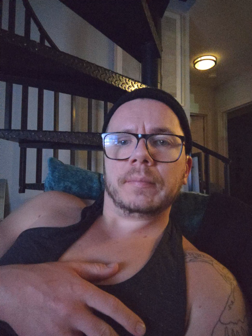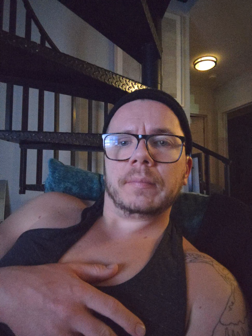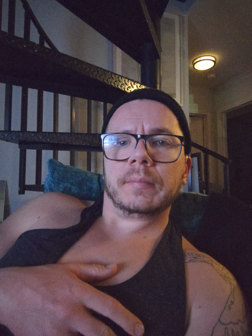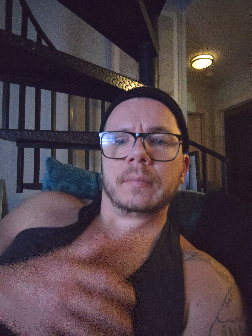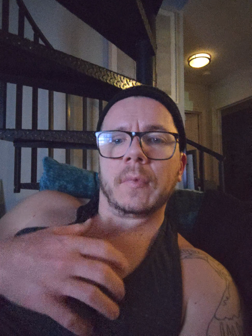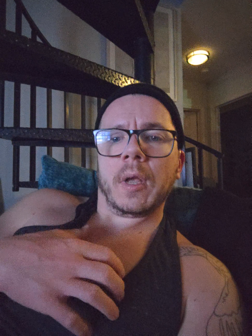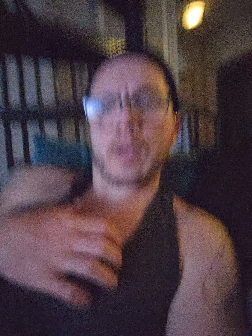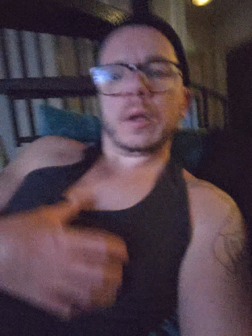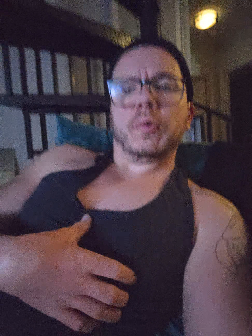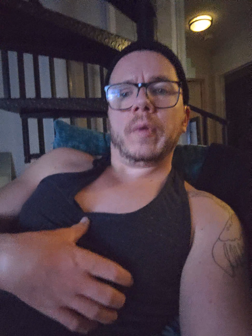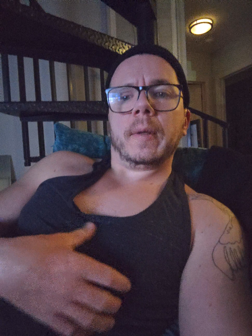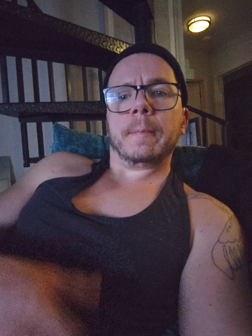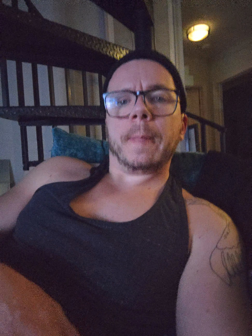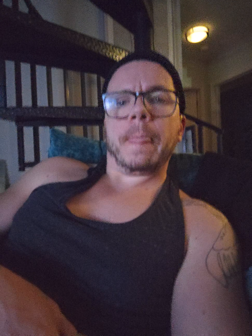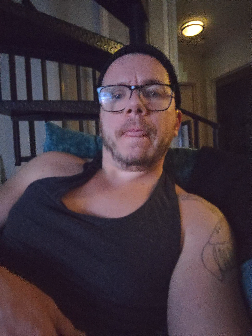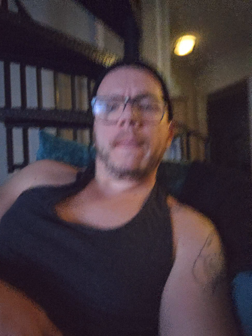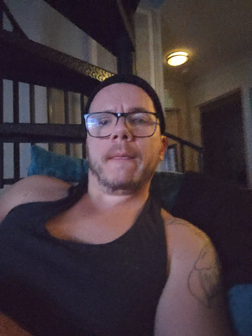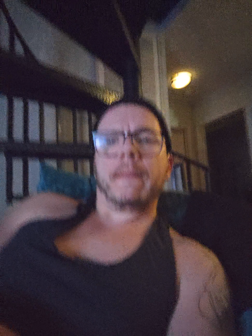hungry